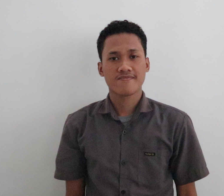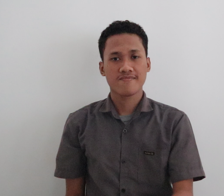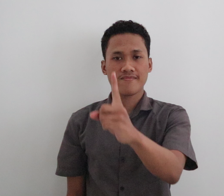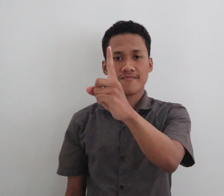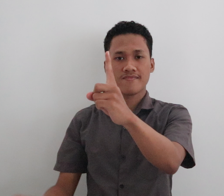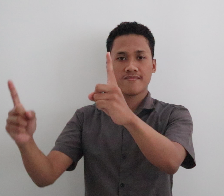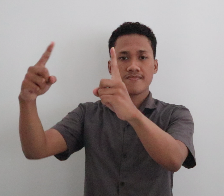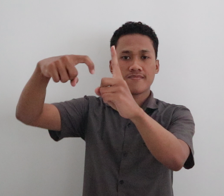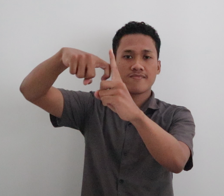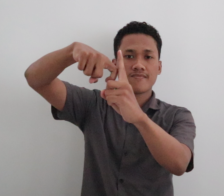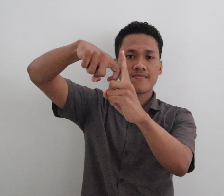K